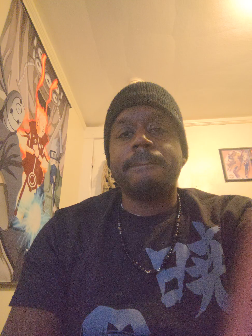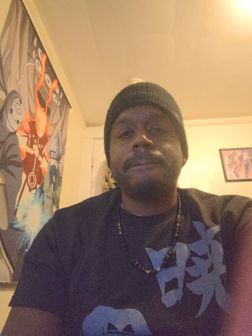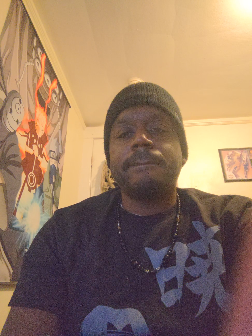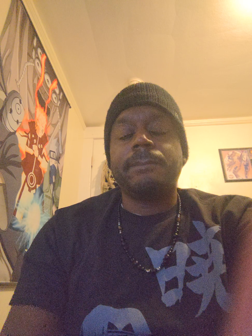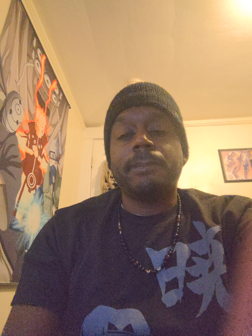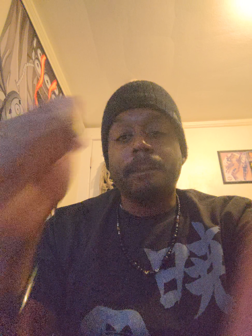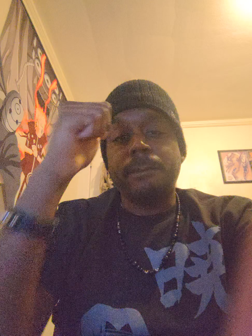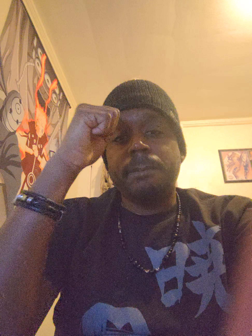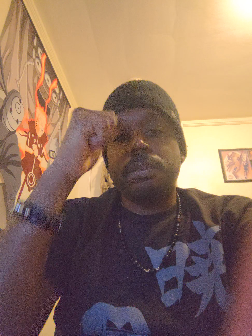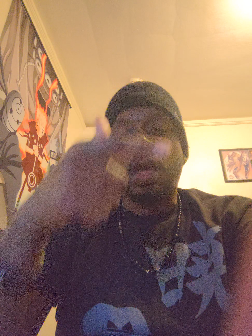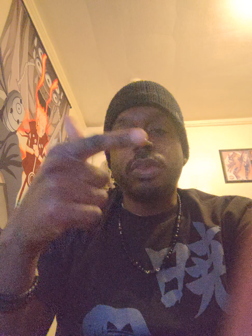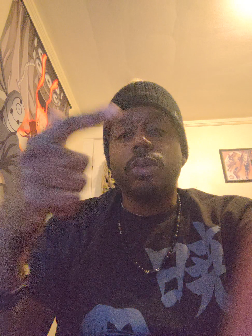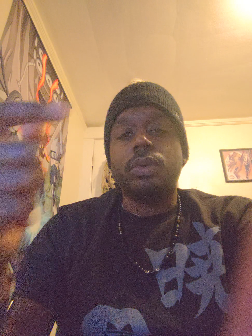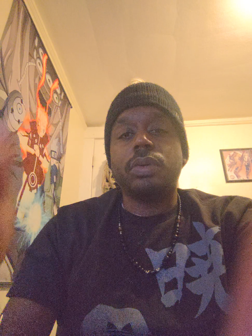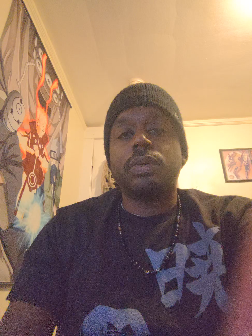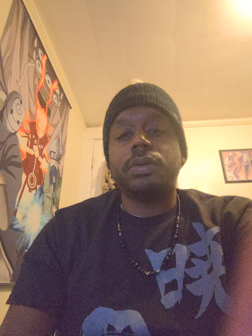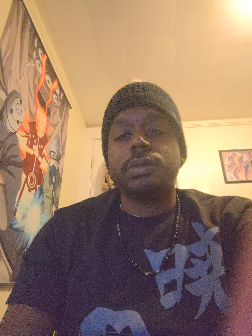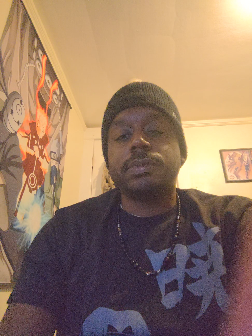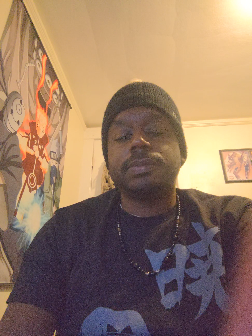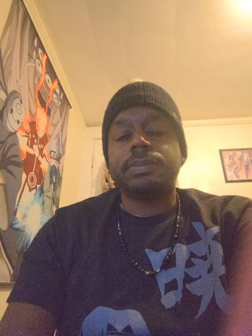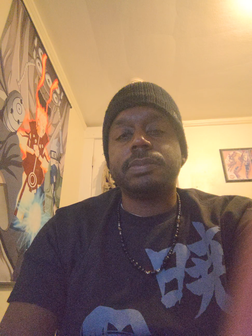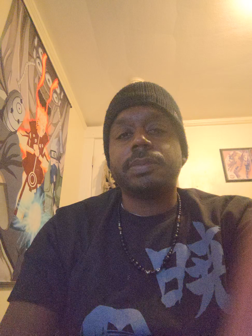brother